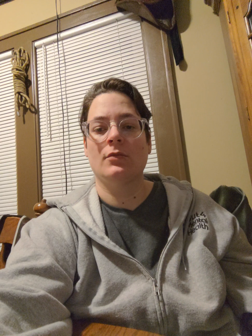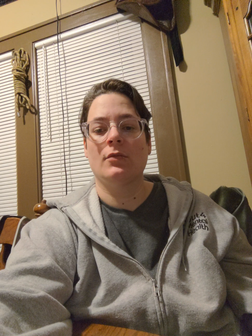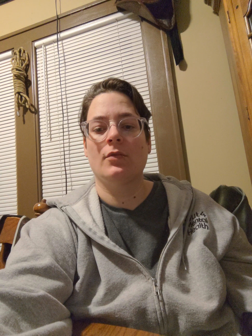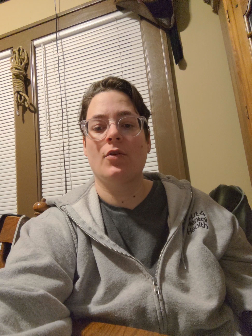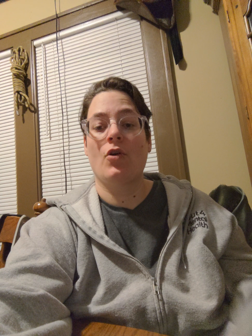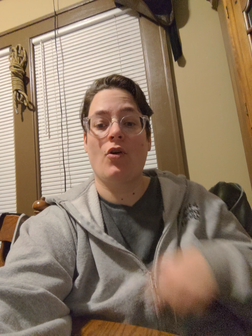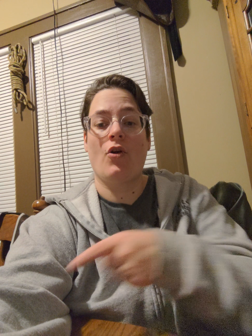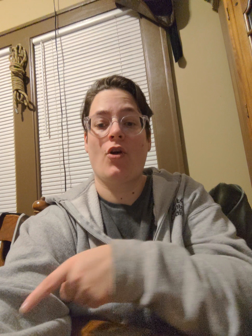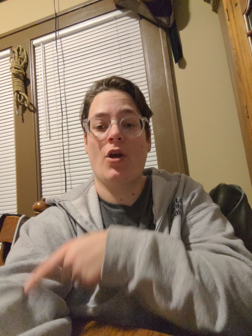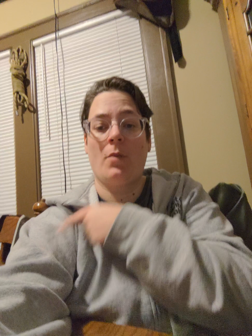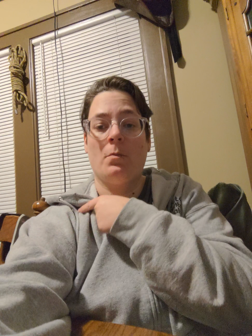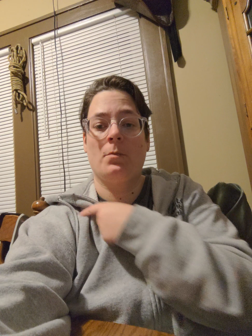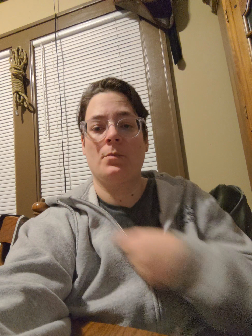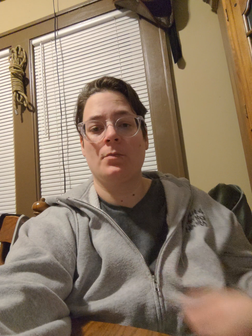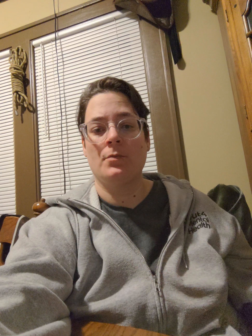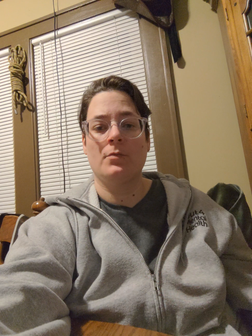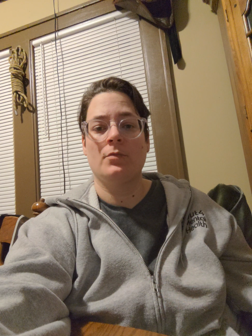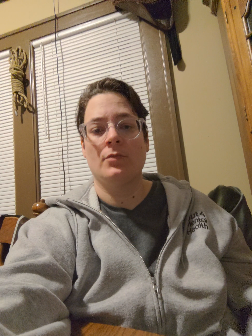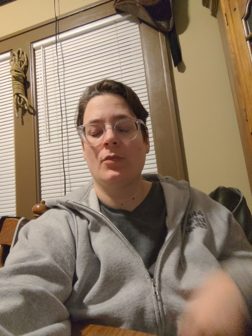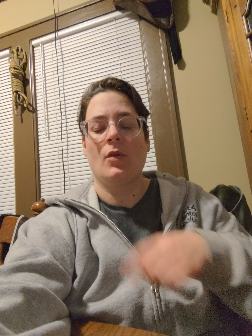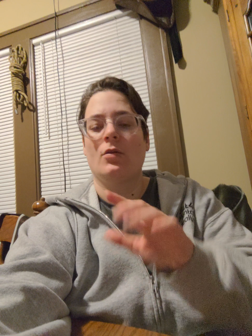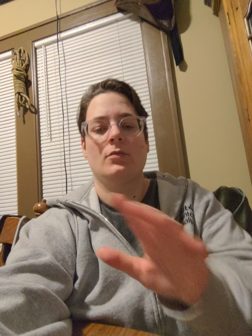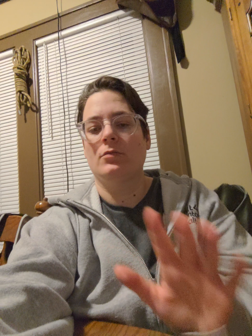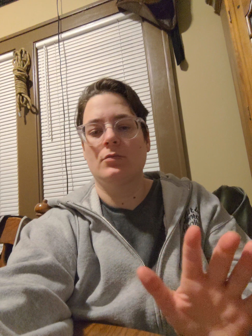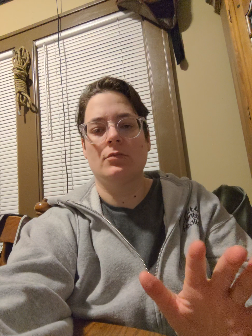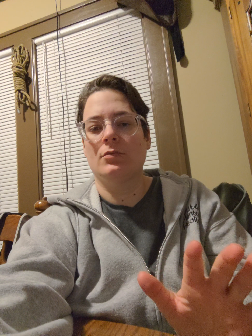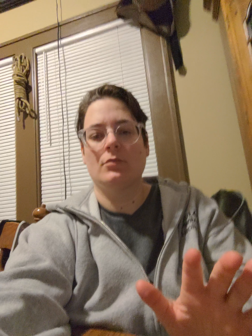arm